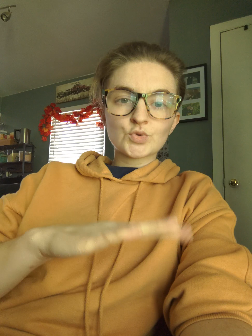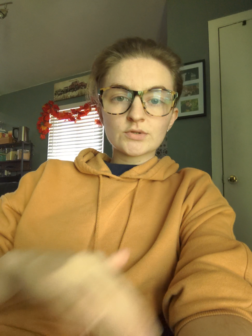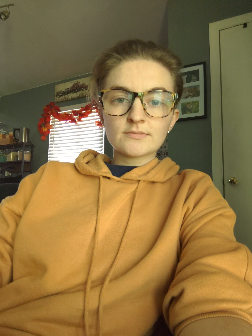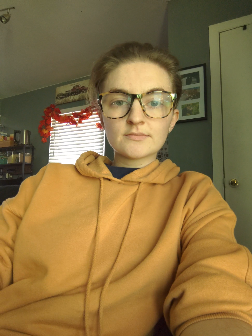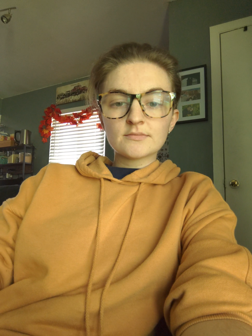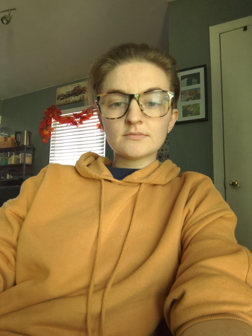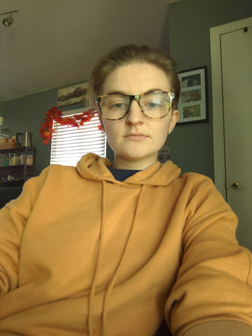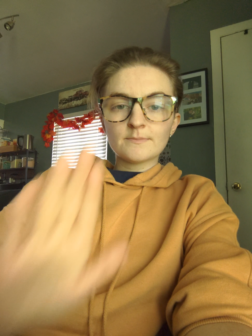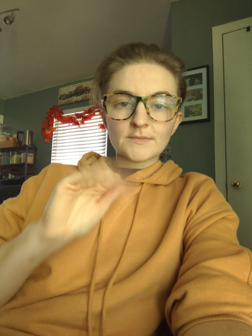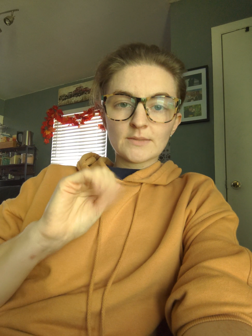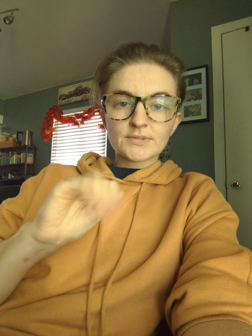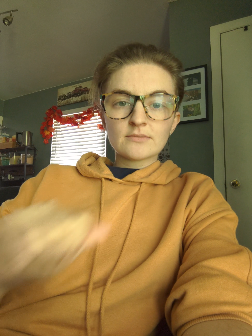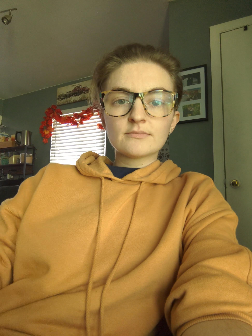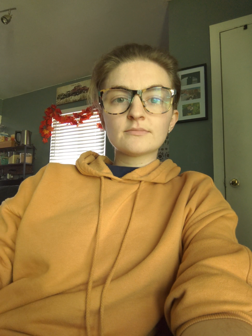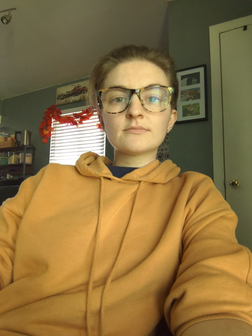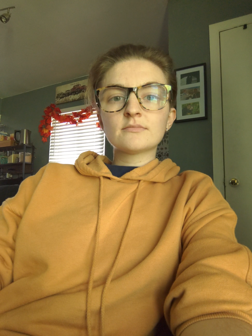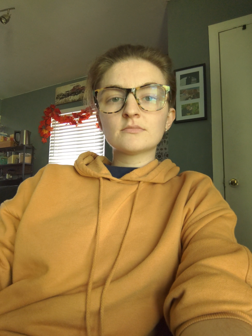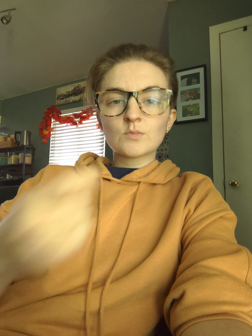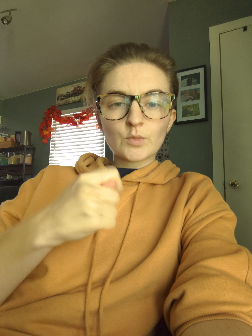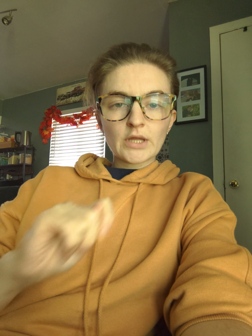baa baa